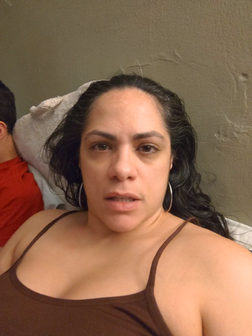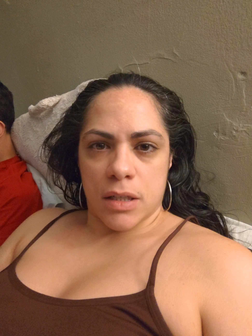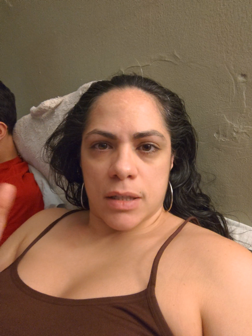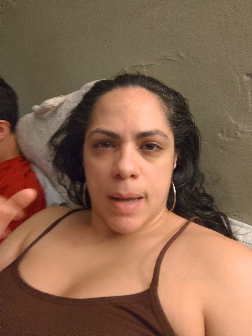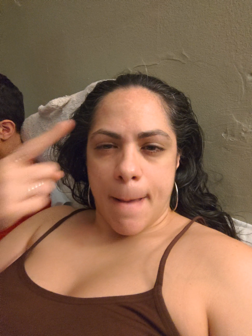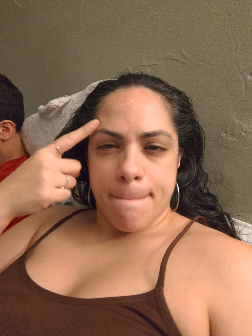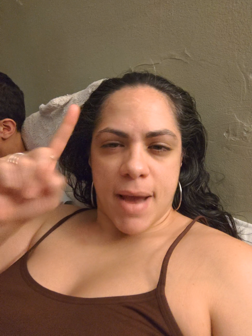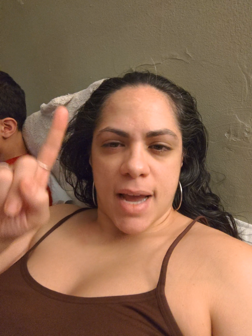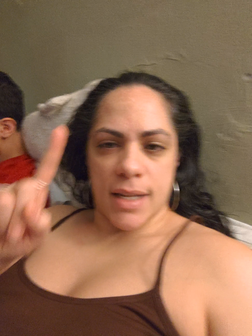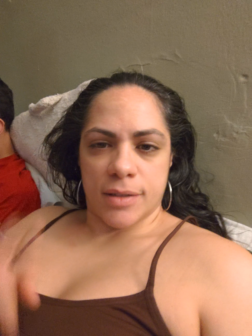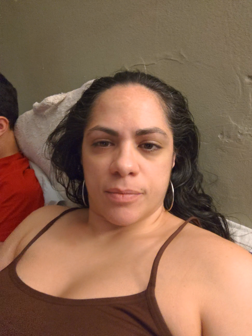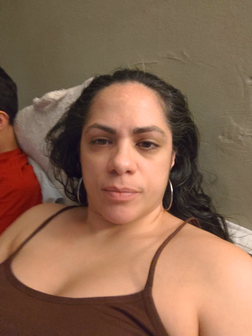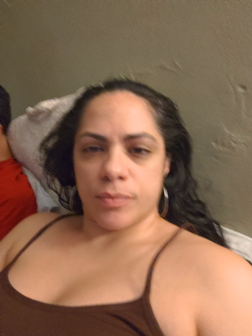penny